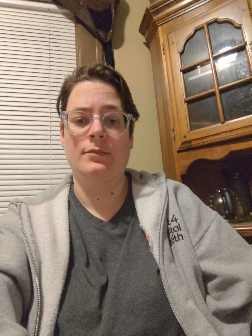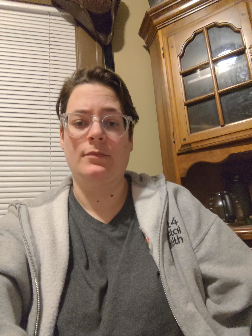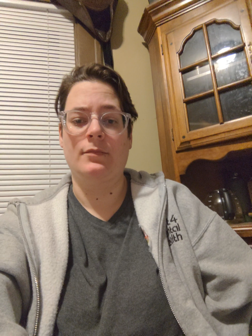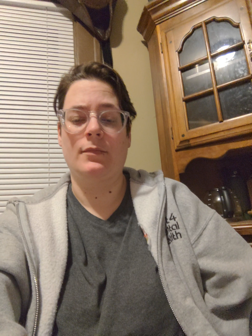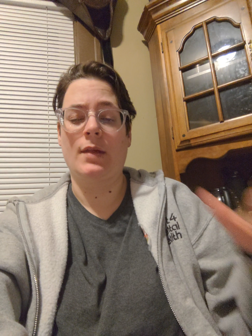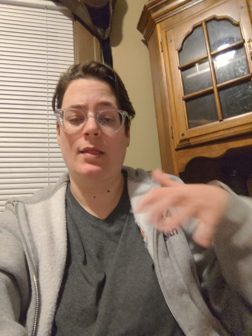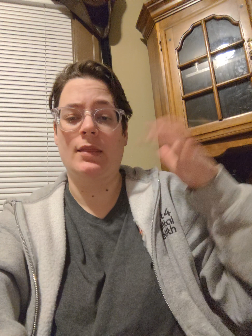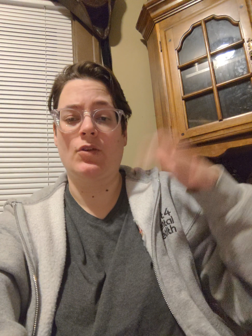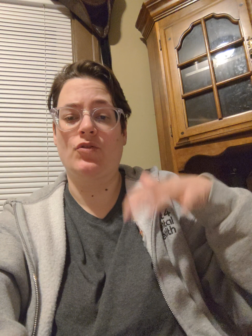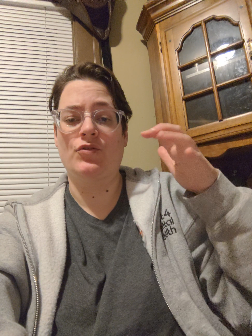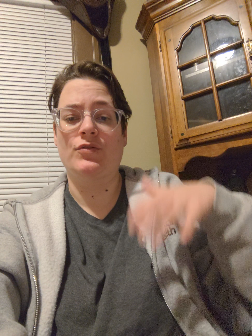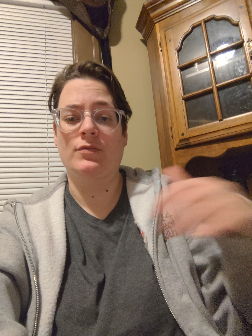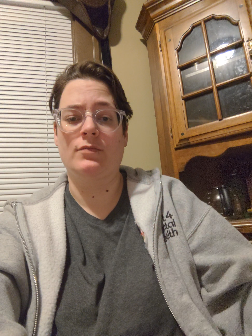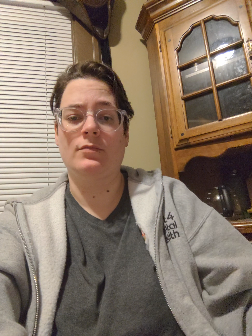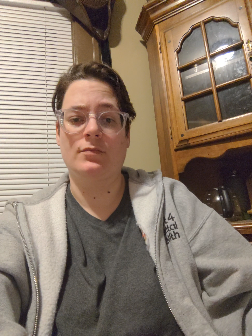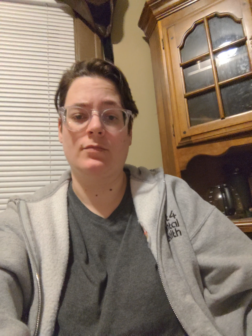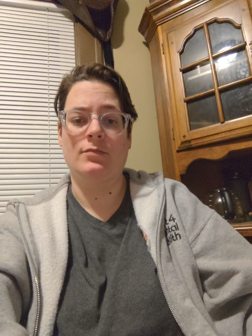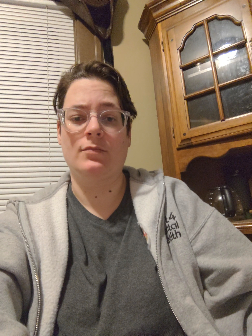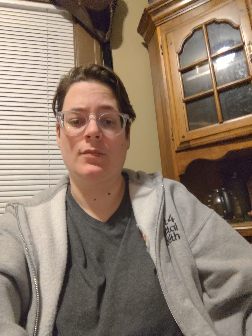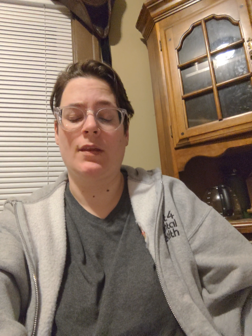alligator